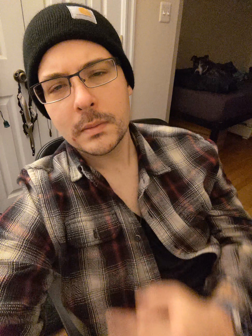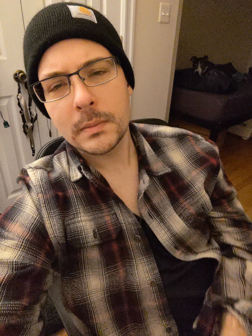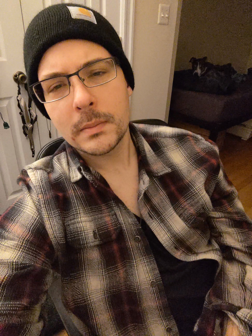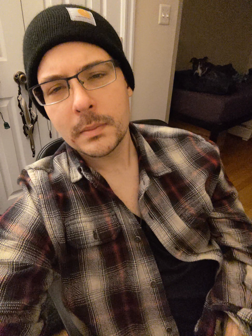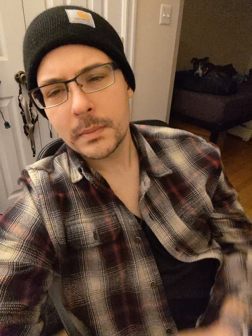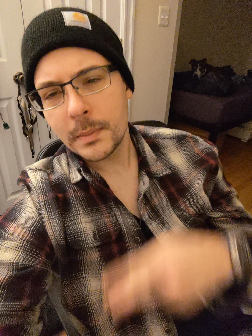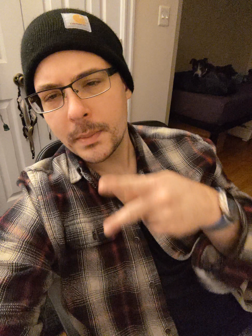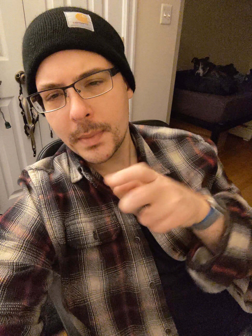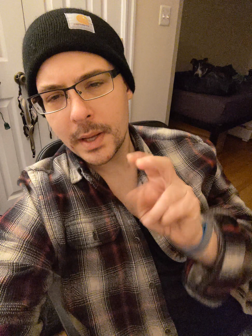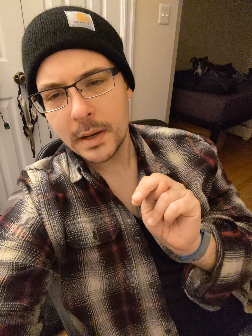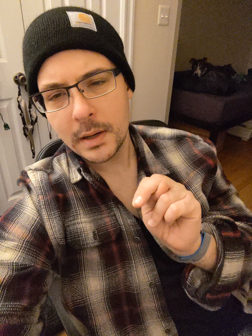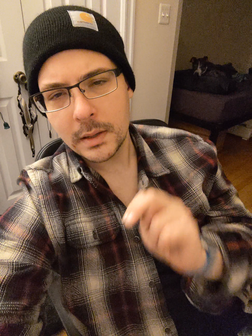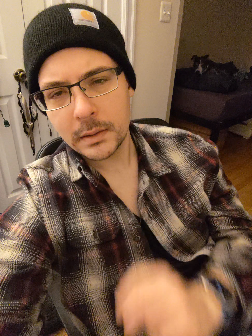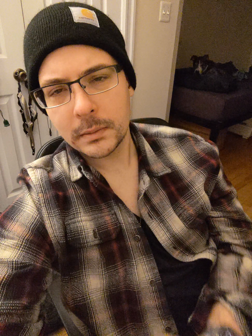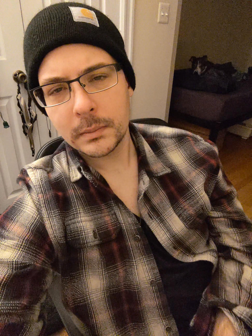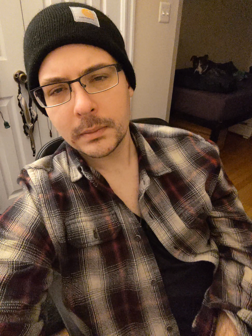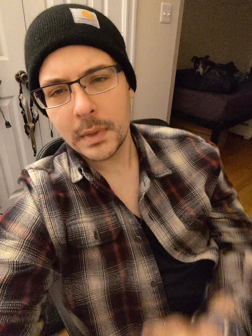pen